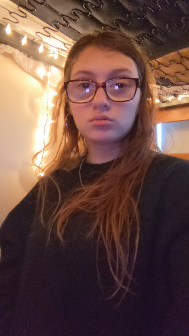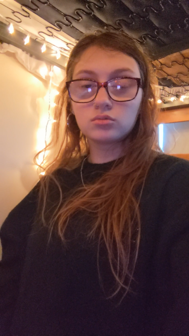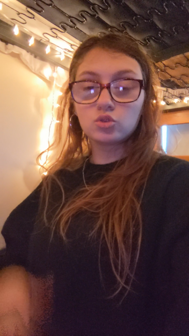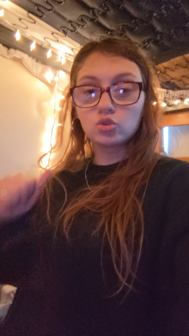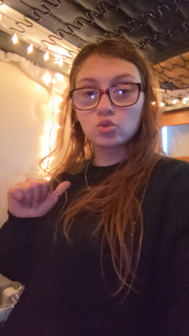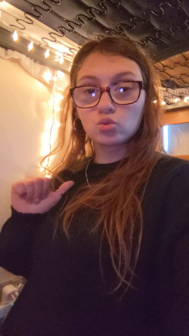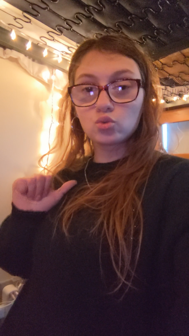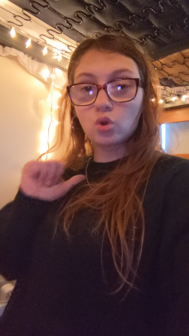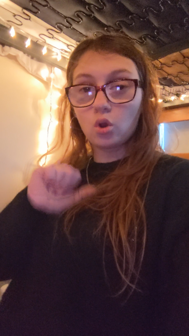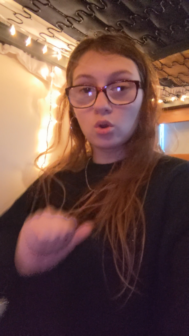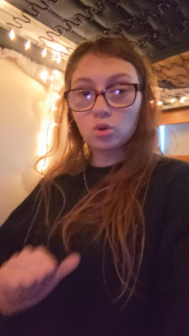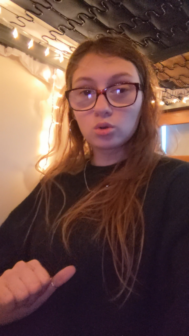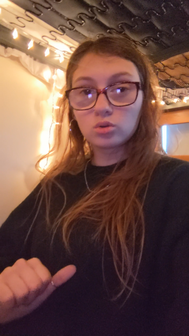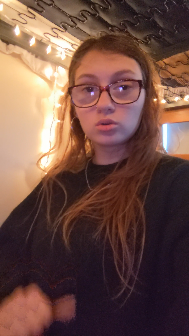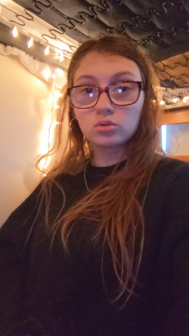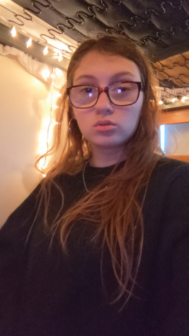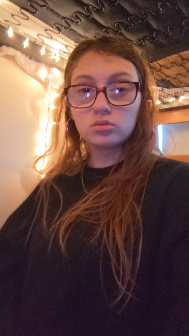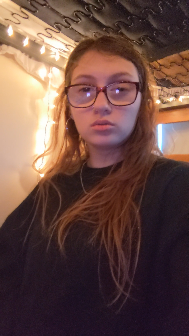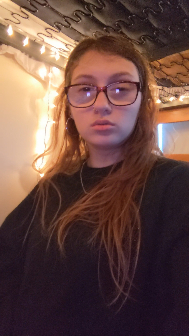coats